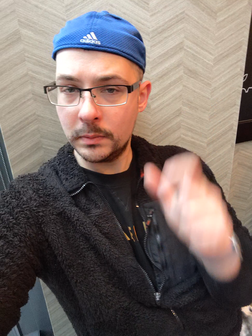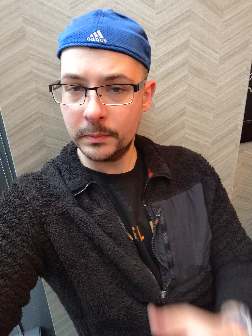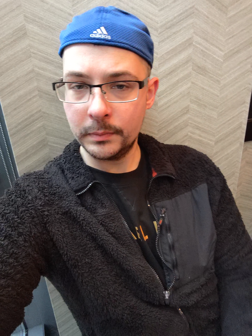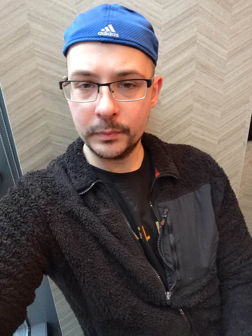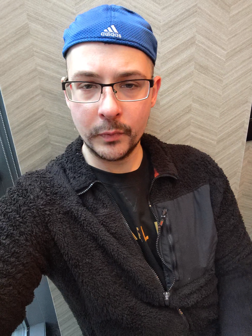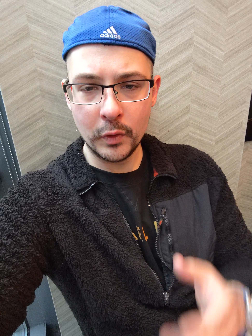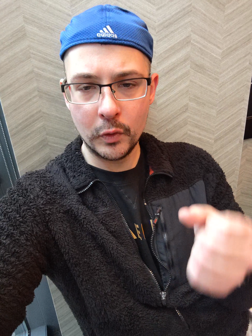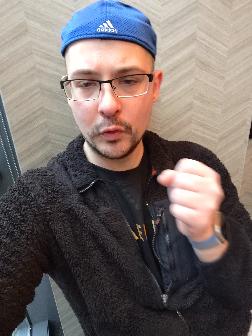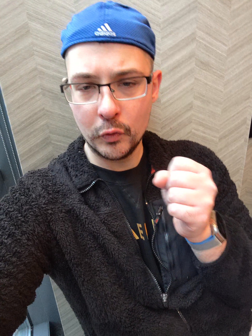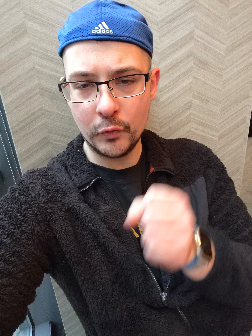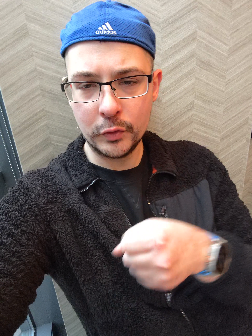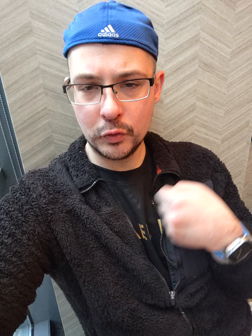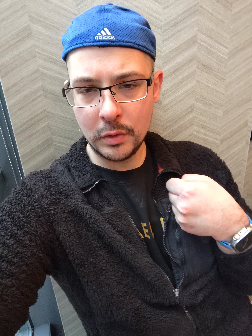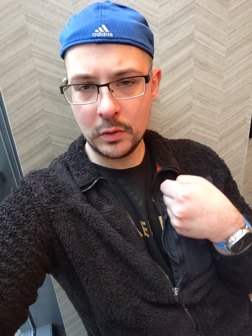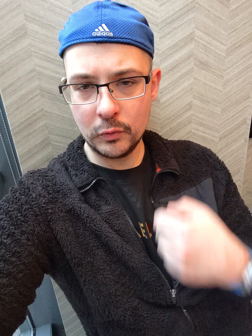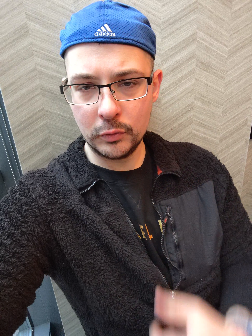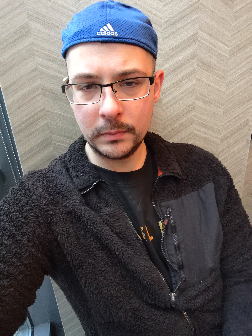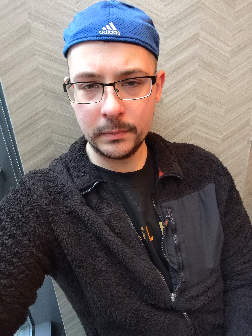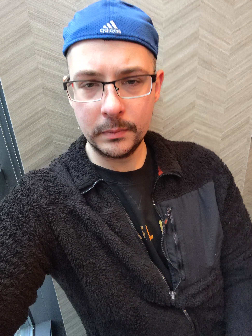refrigerator